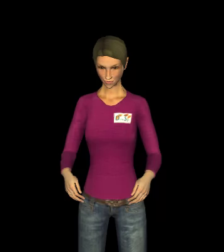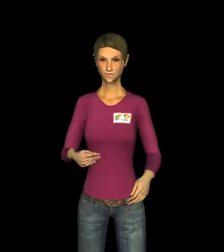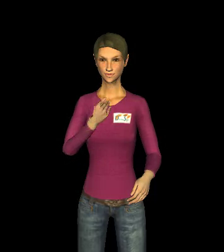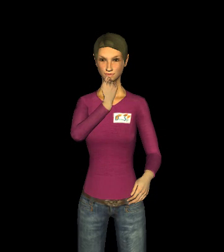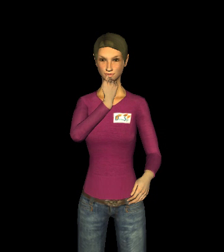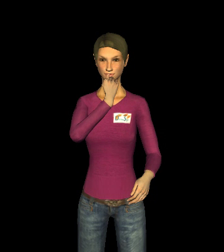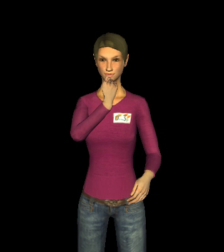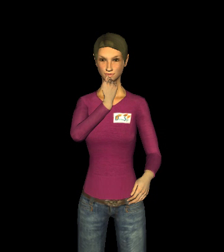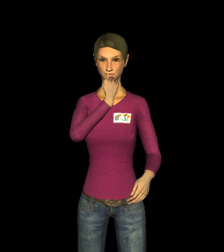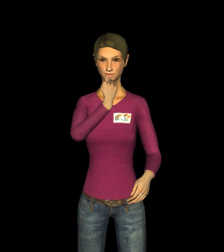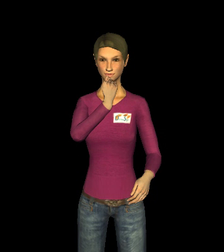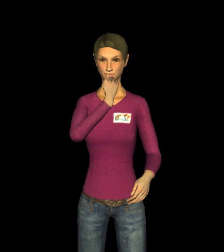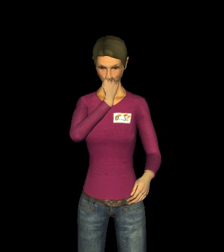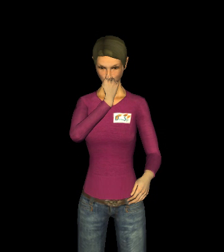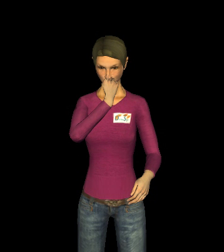طعام